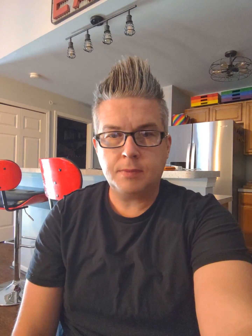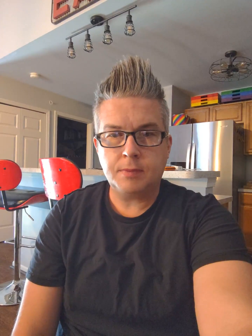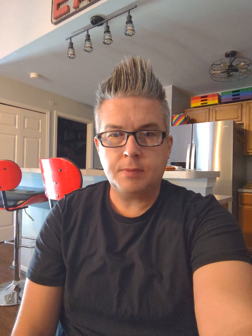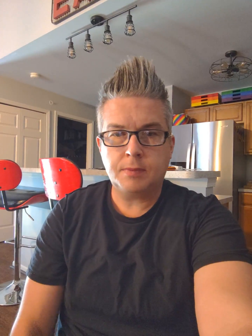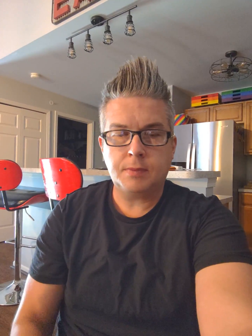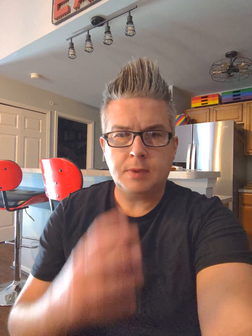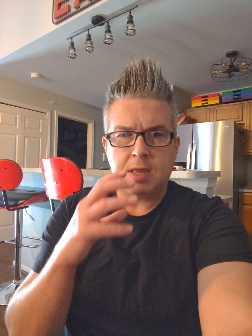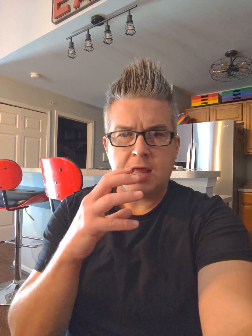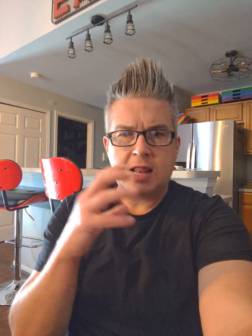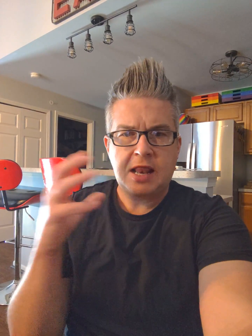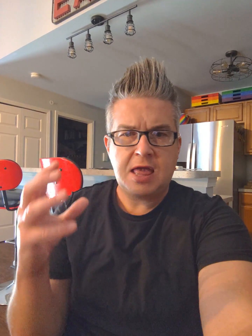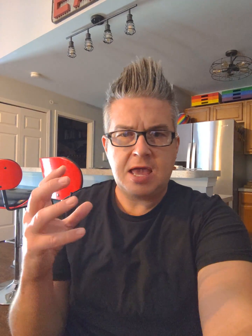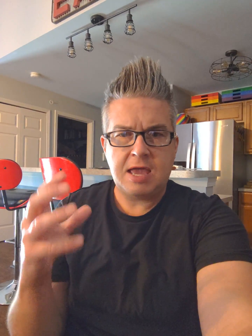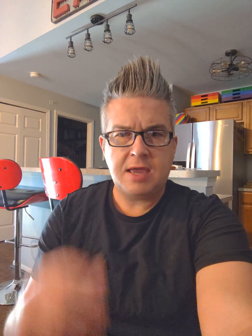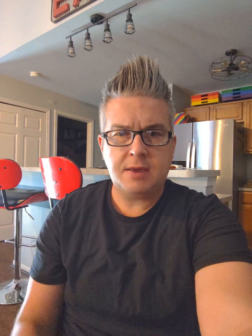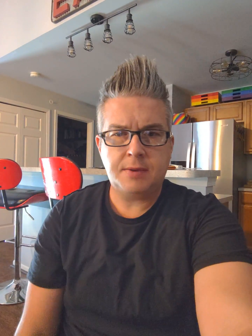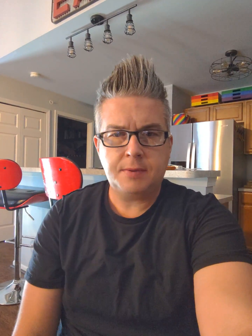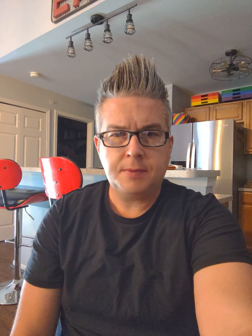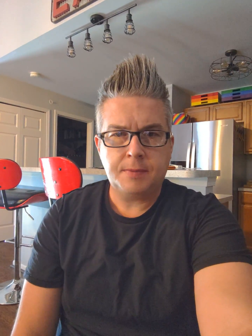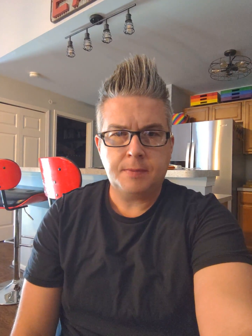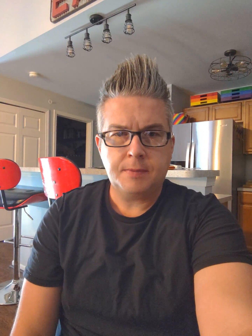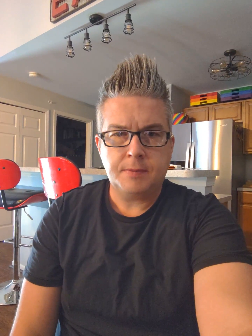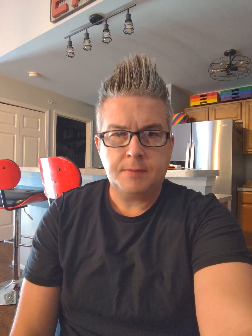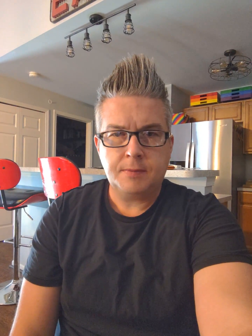a lot